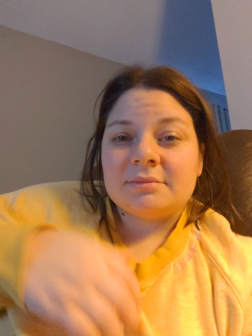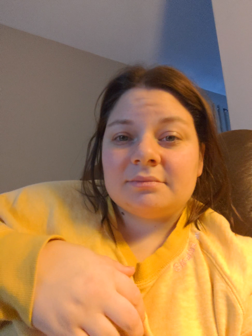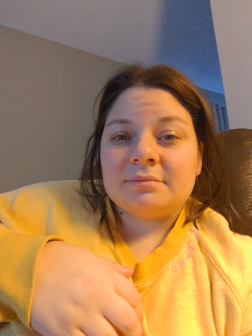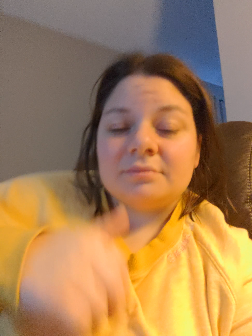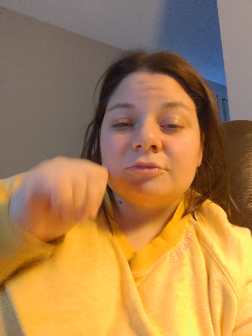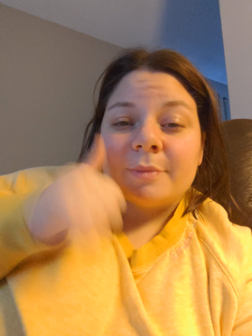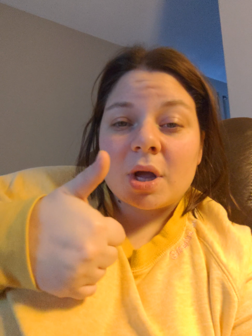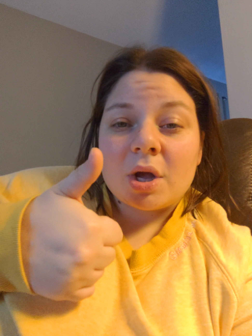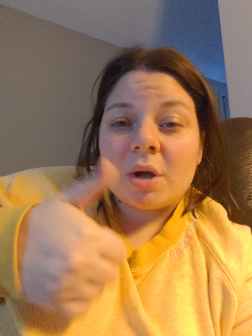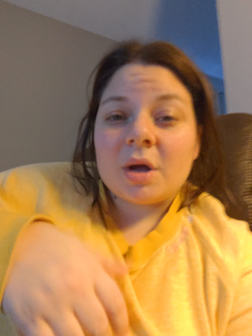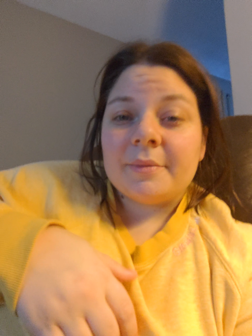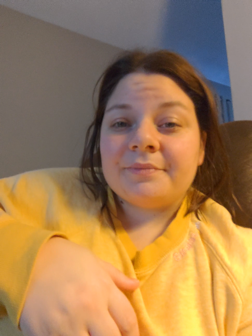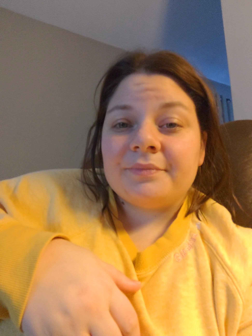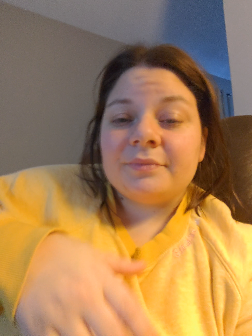tomorrow